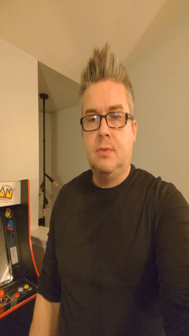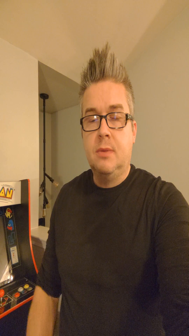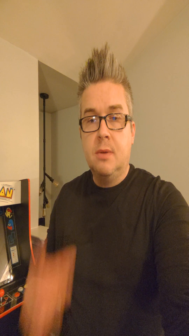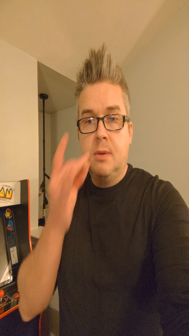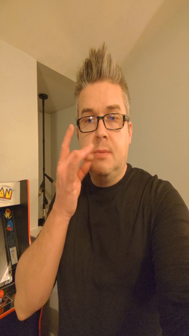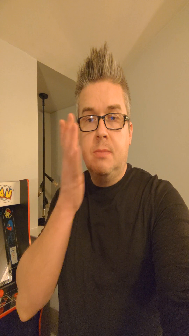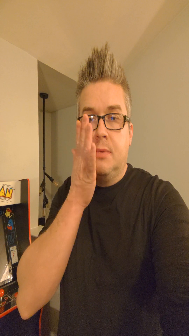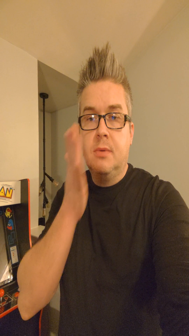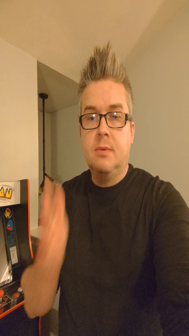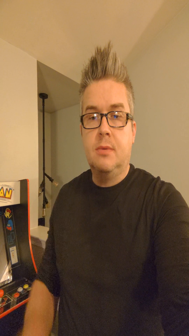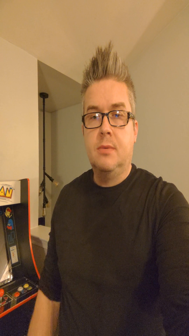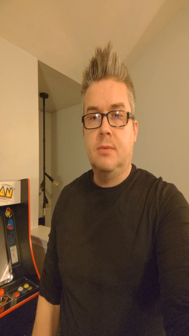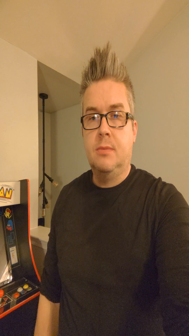bee